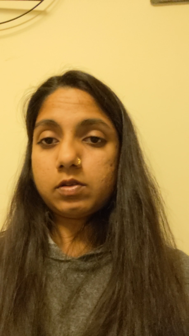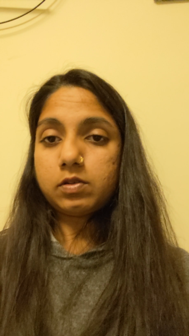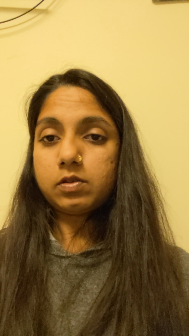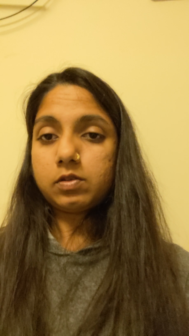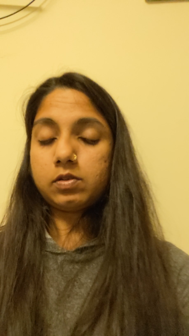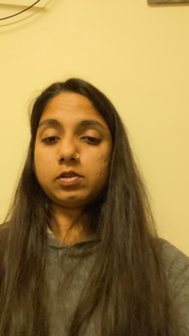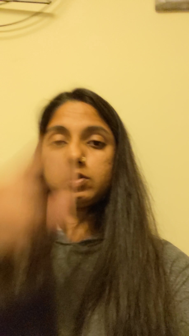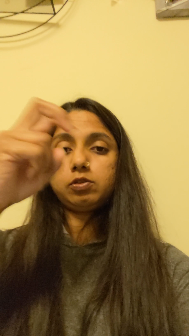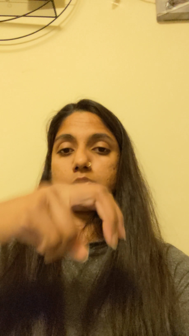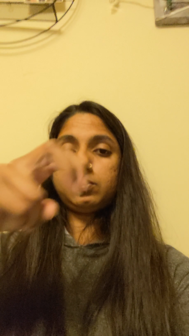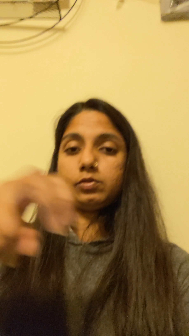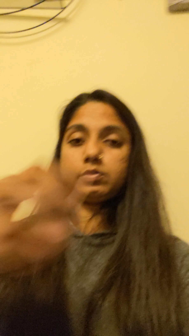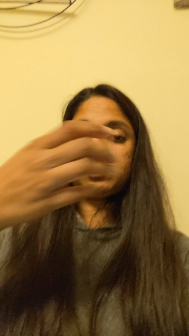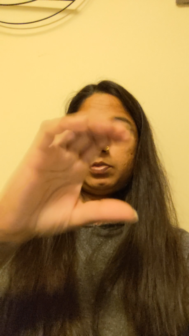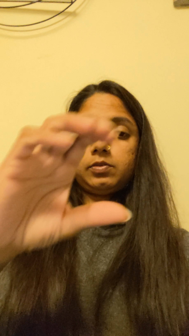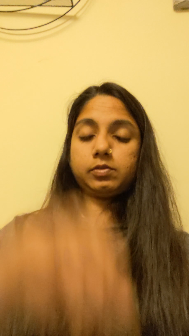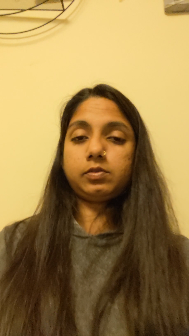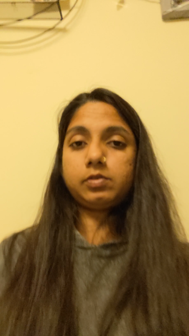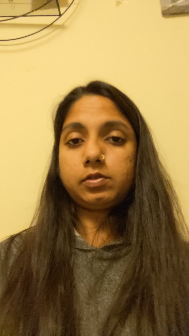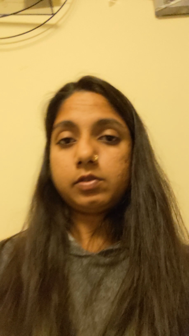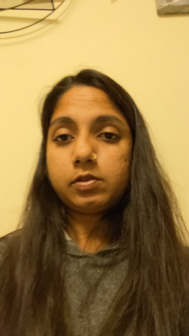potato chip